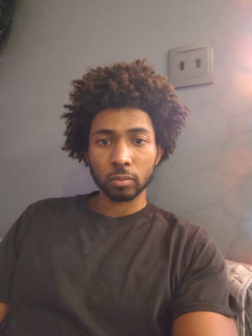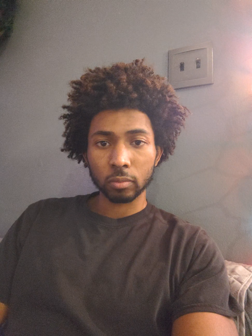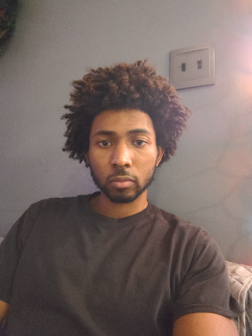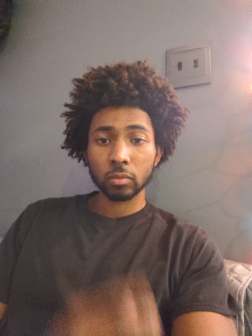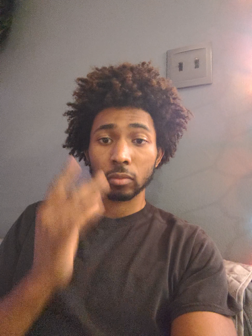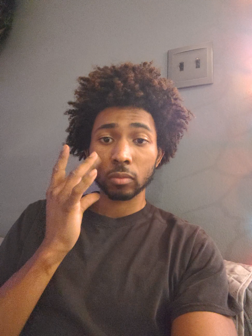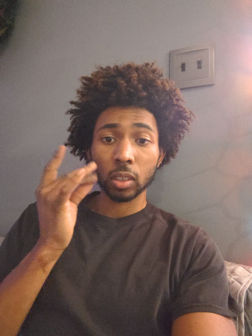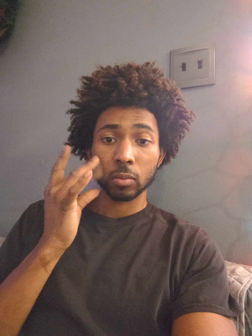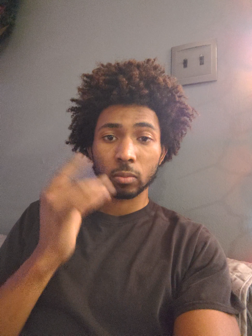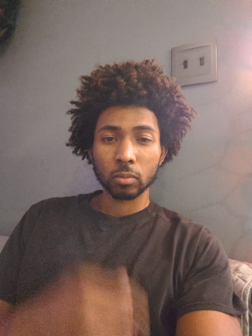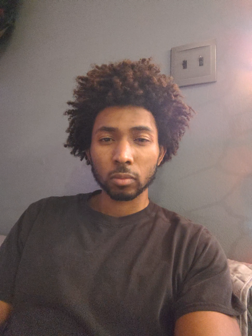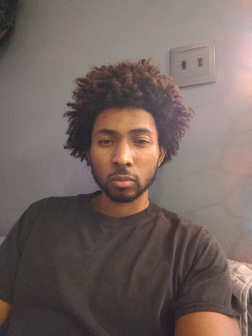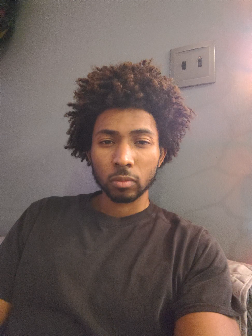cat